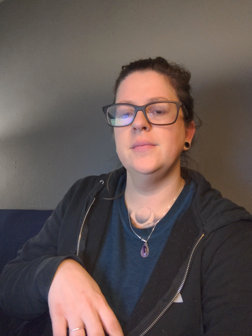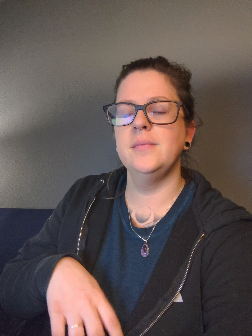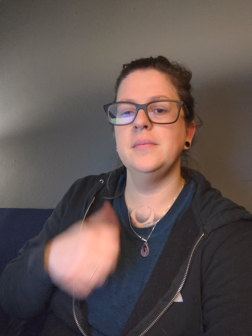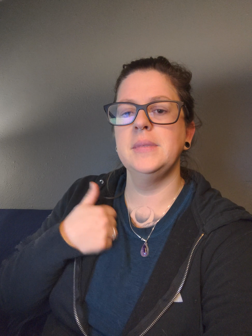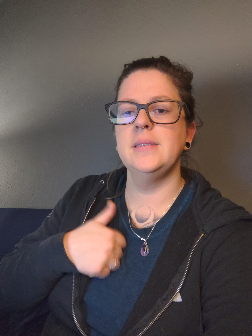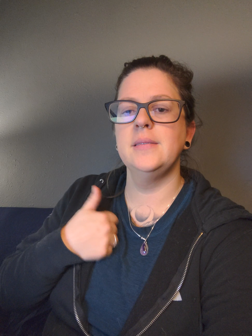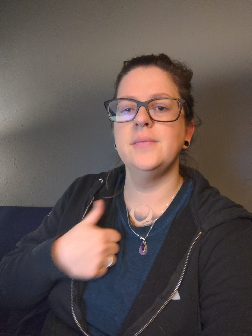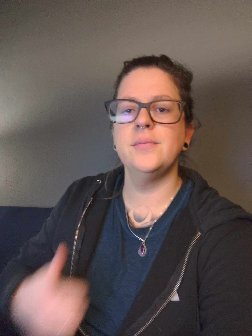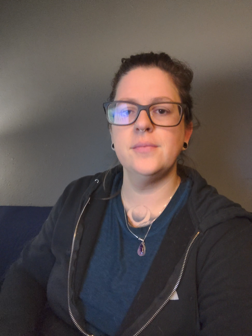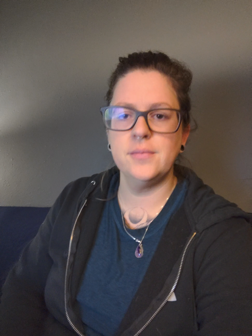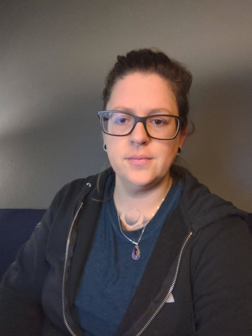bath